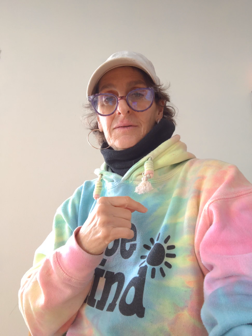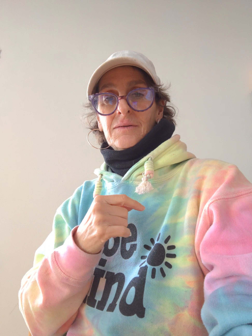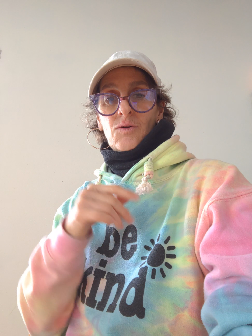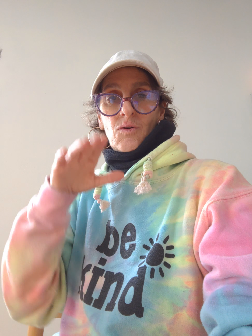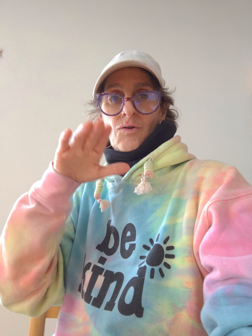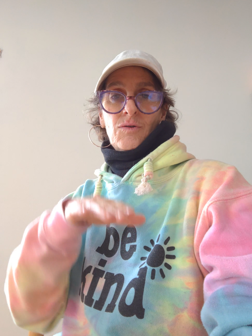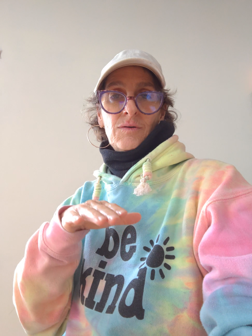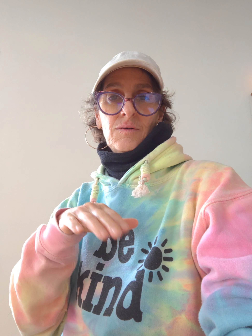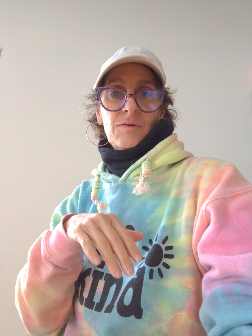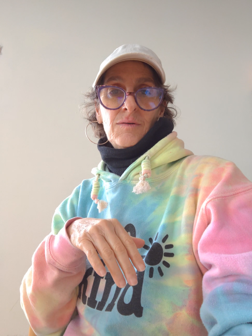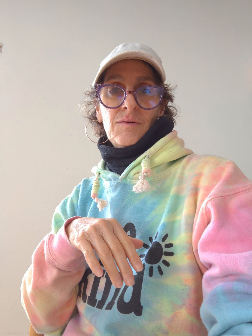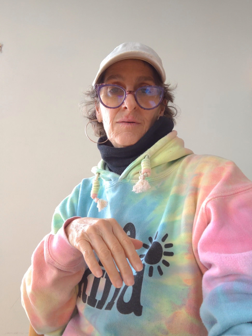on